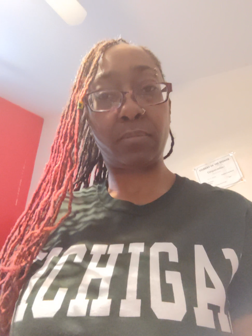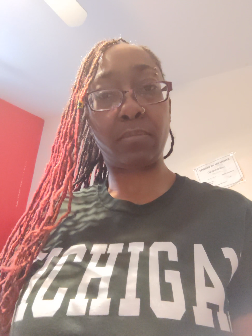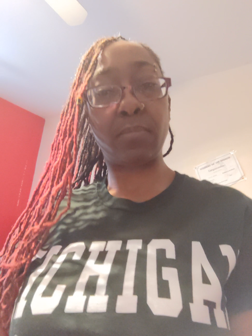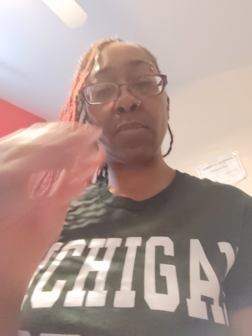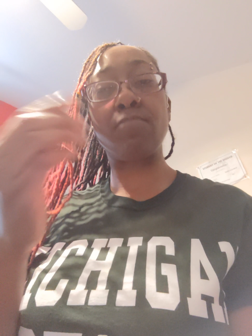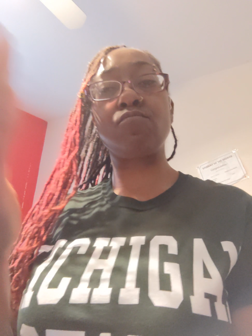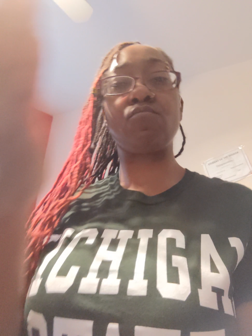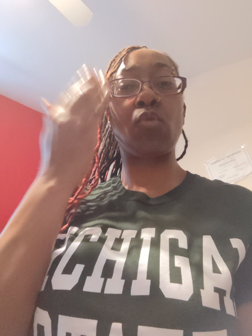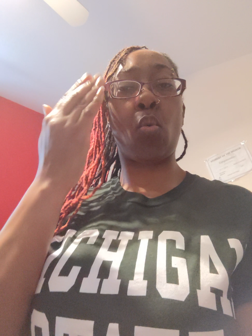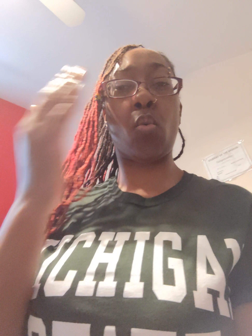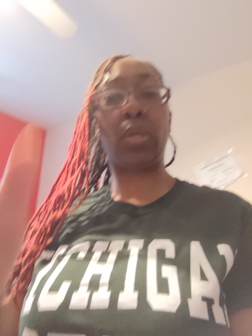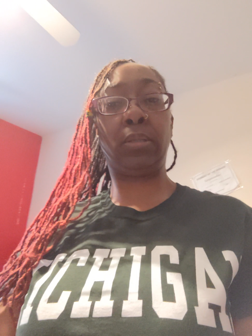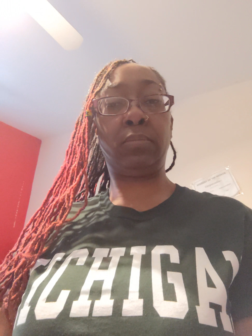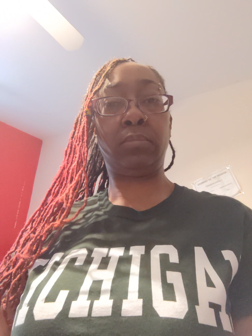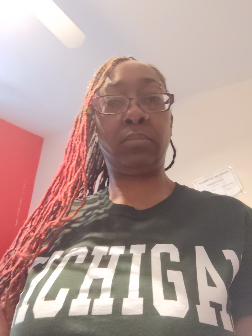morning